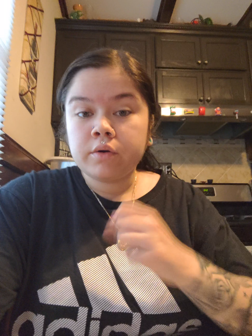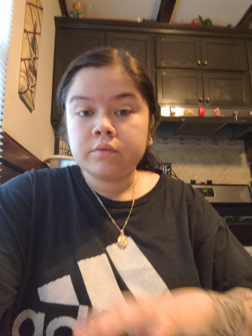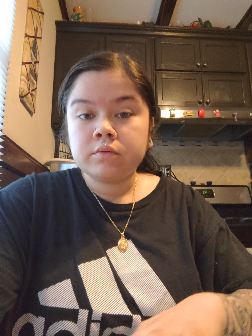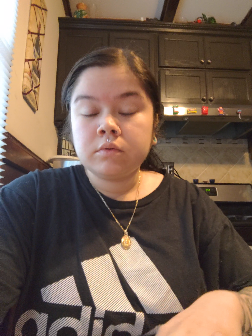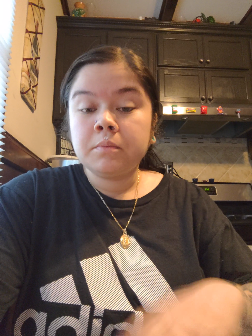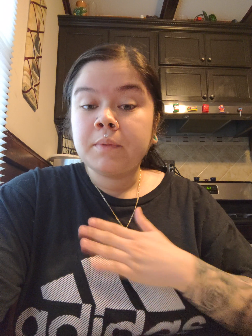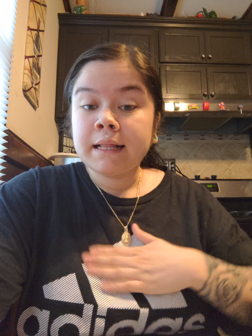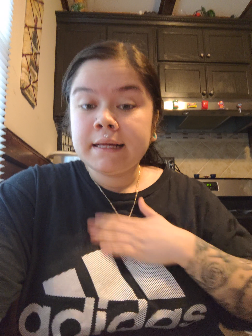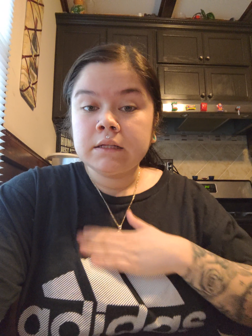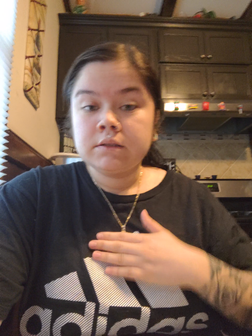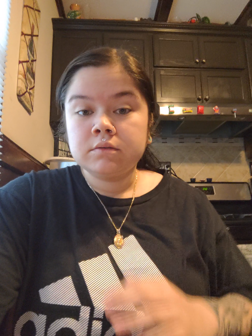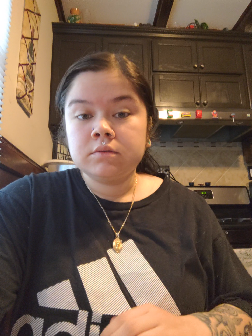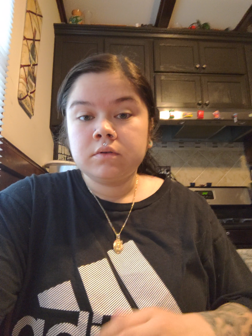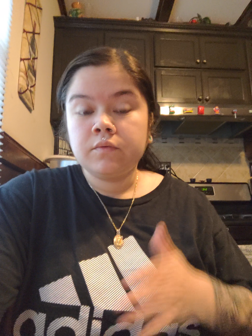please